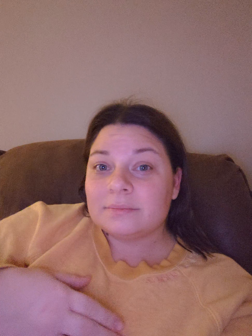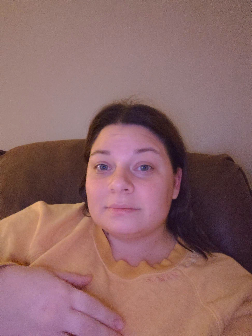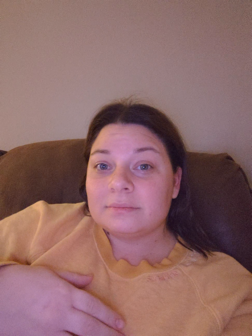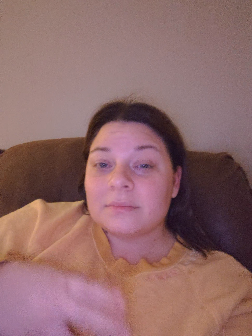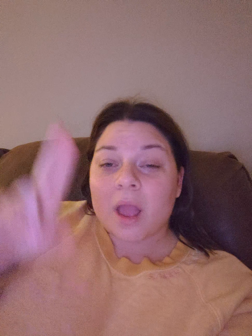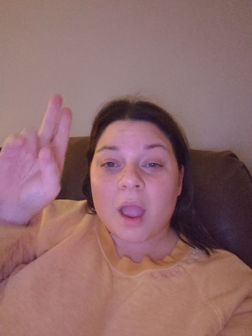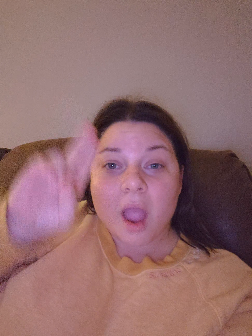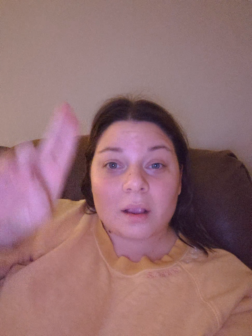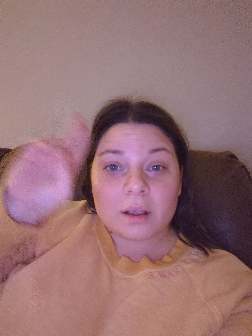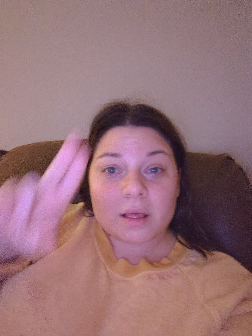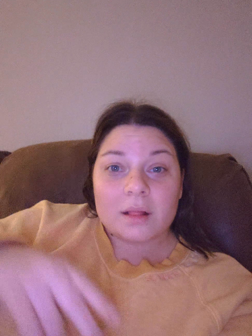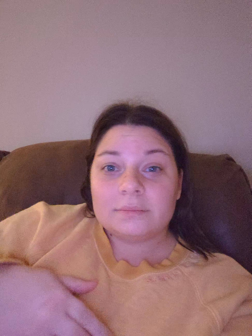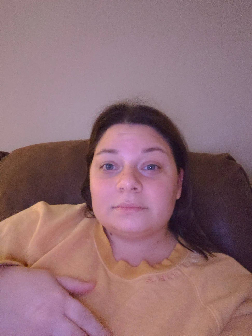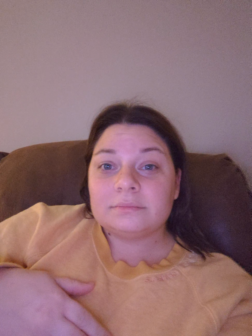uncle